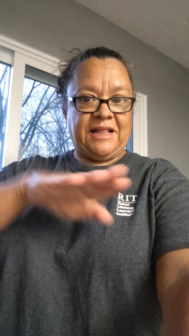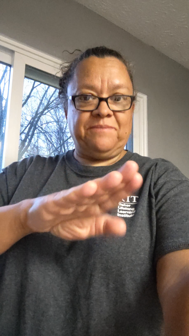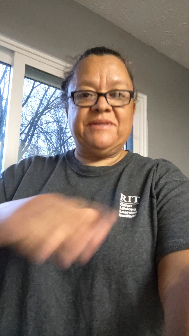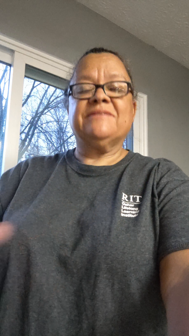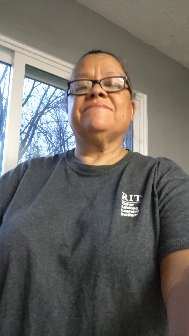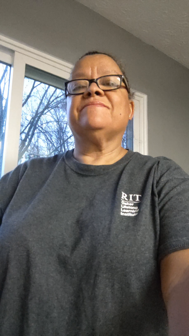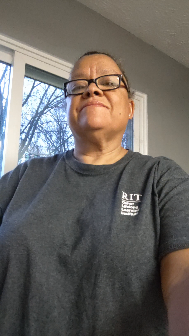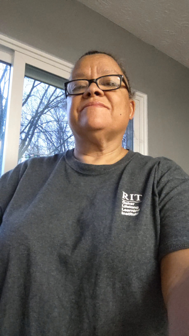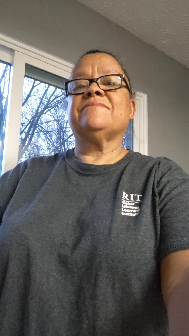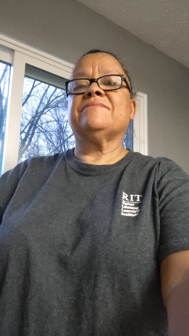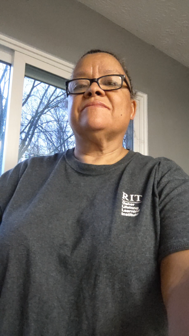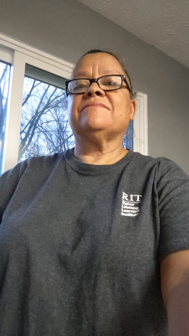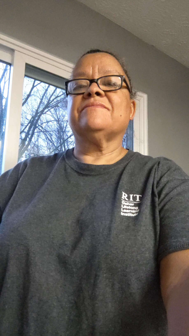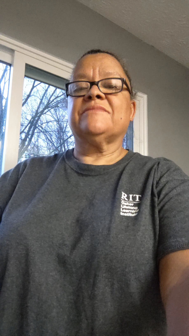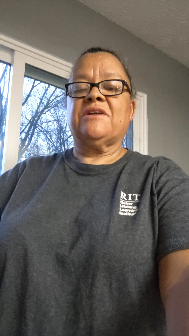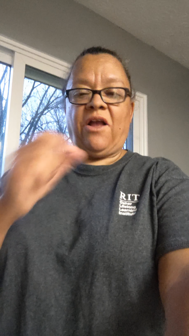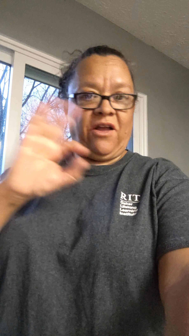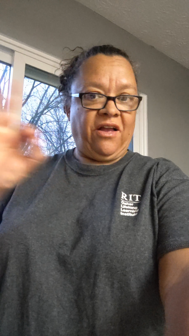off